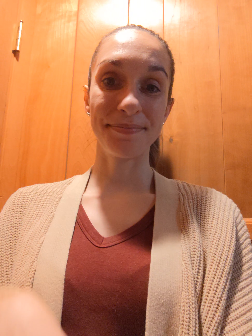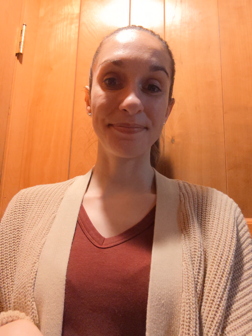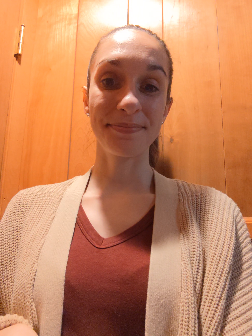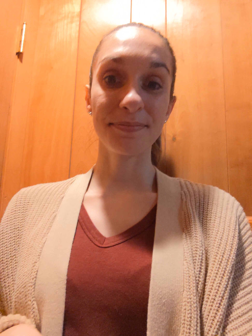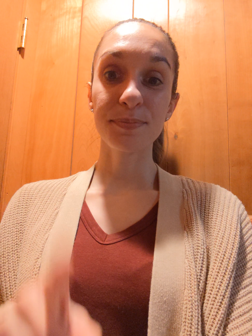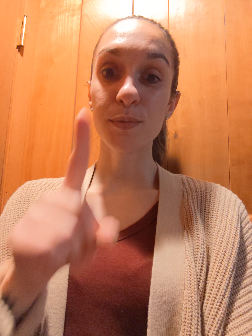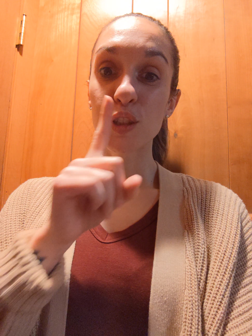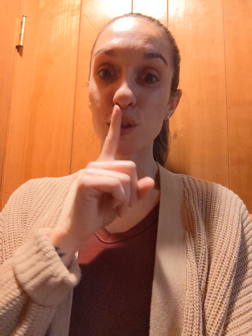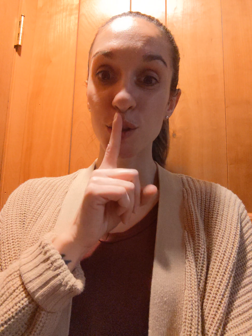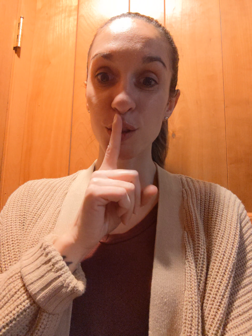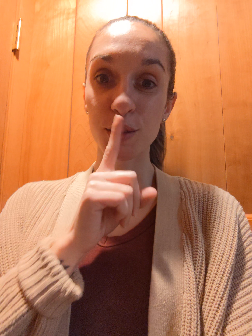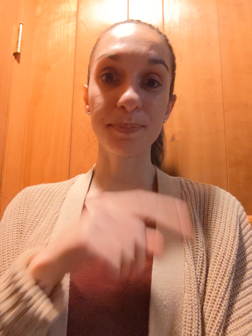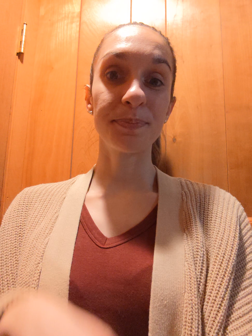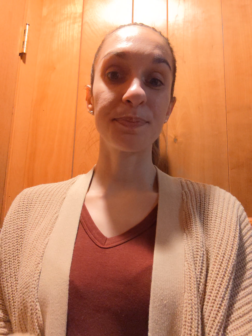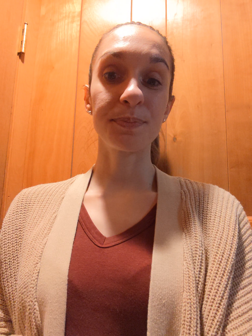shhh